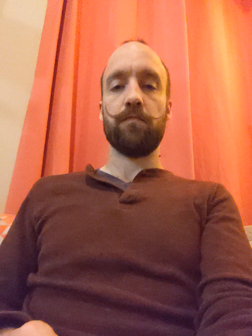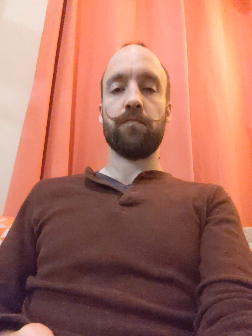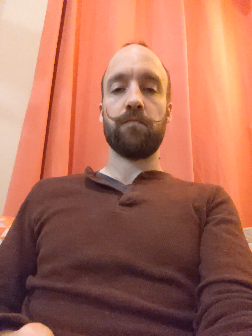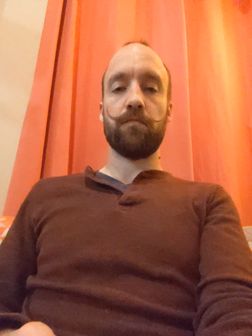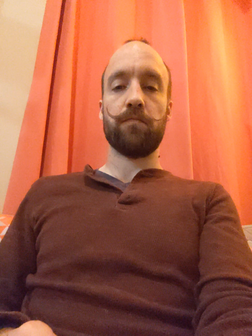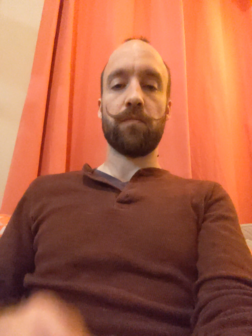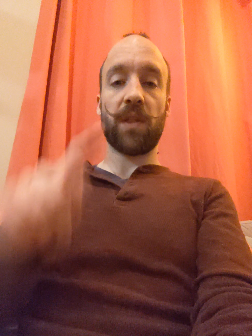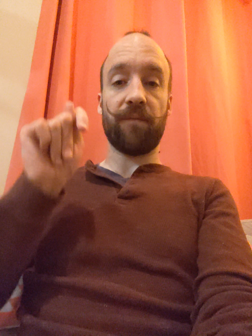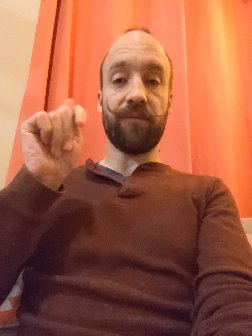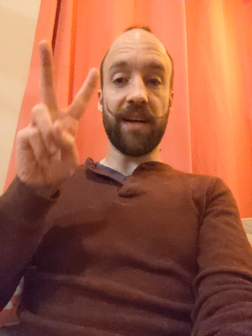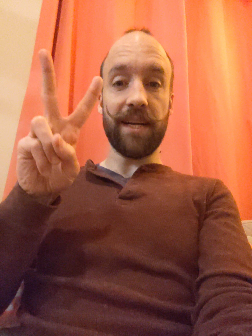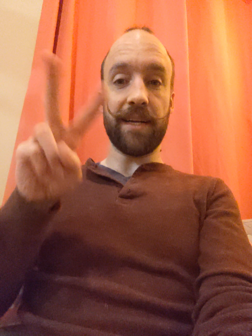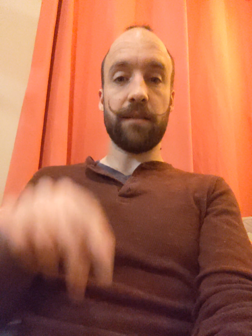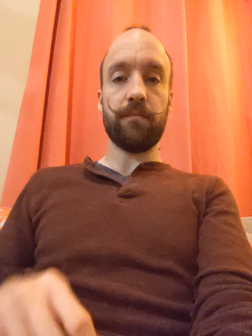TV